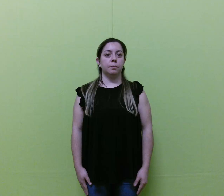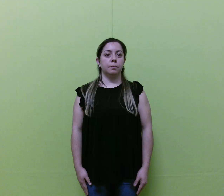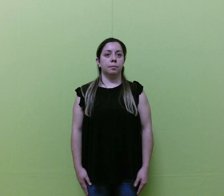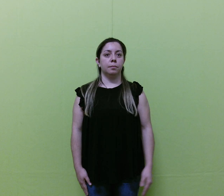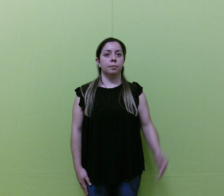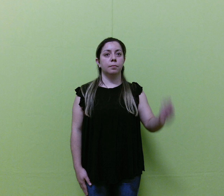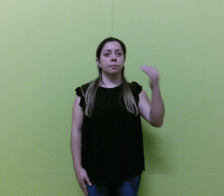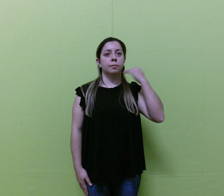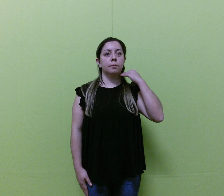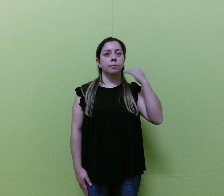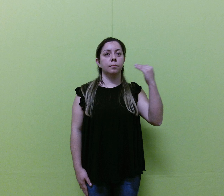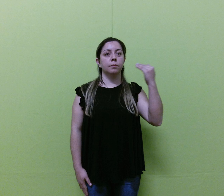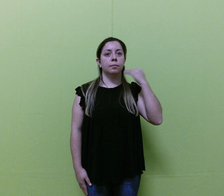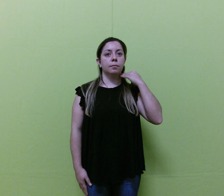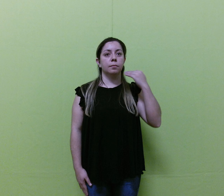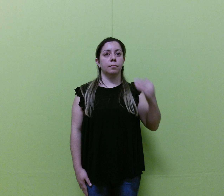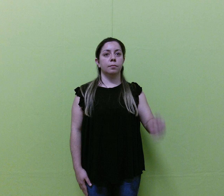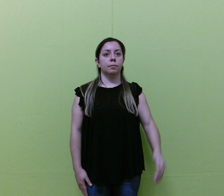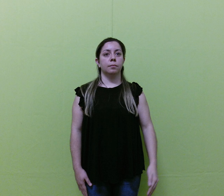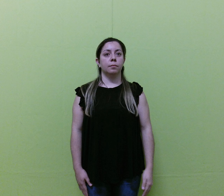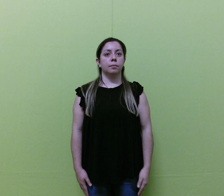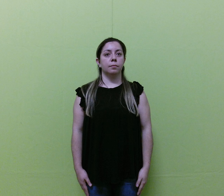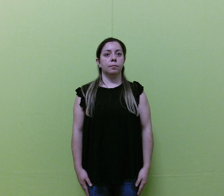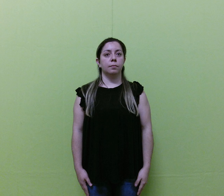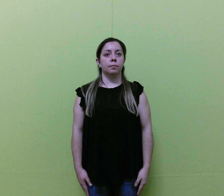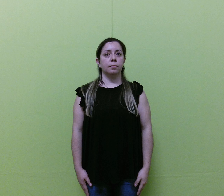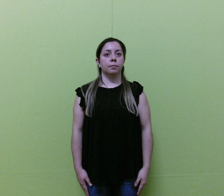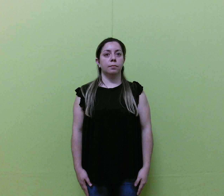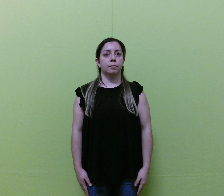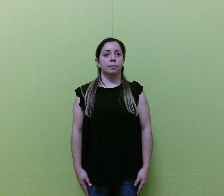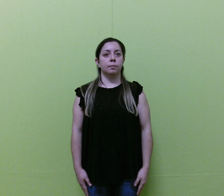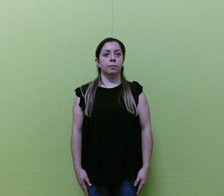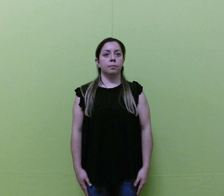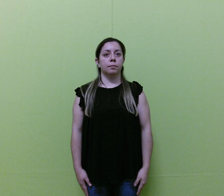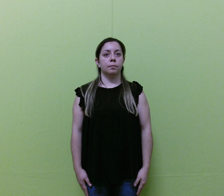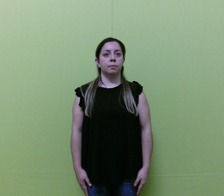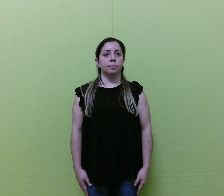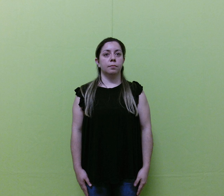banco